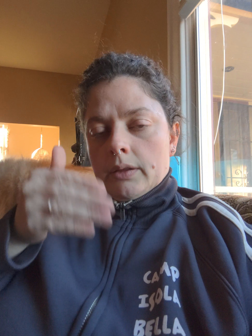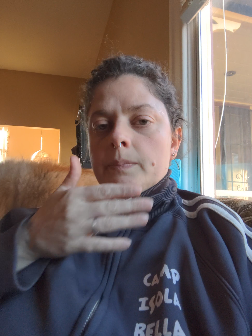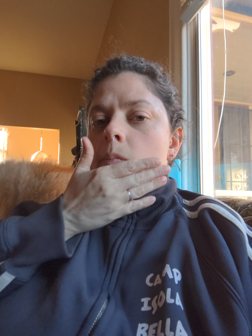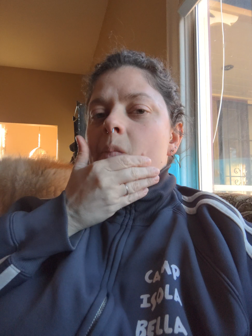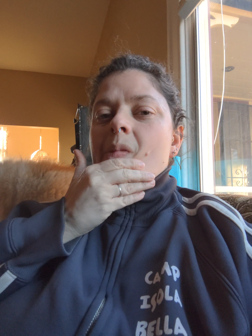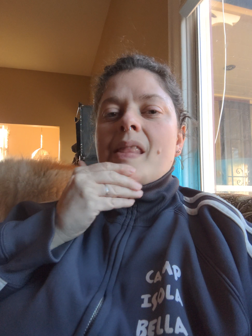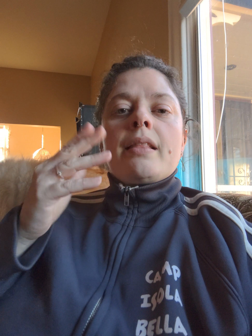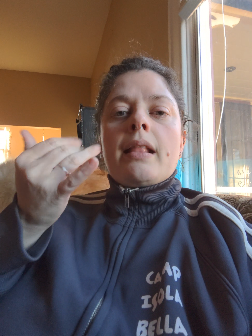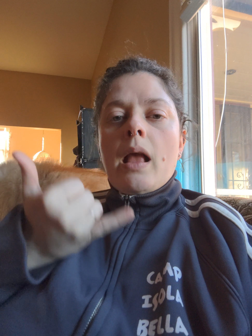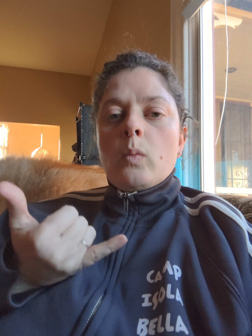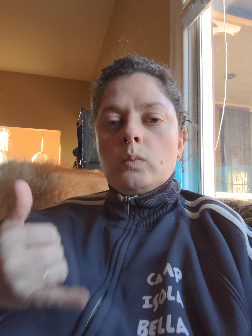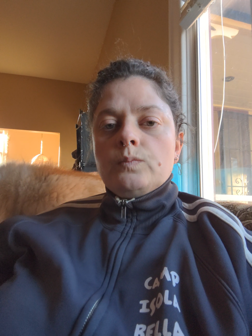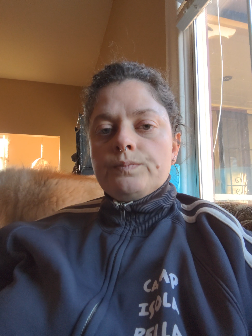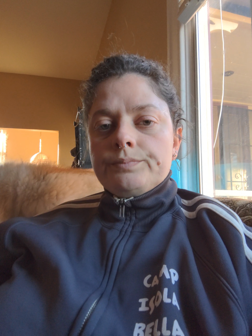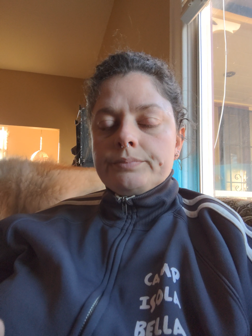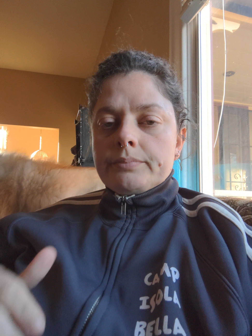now